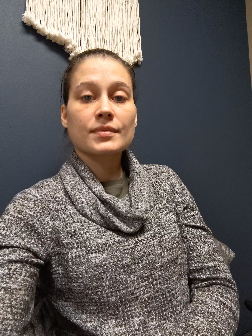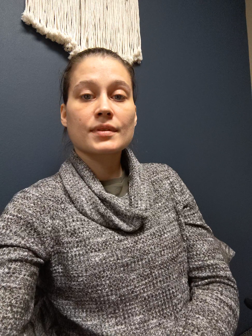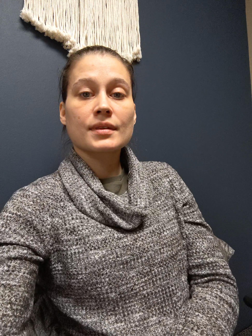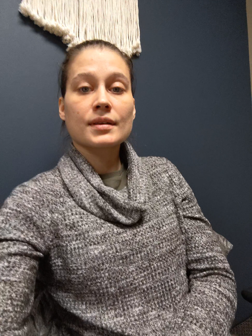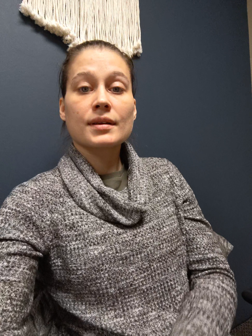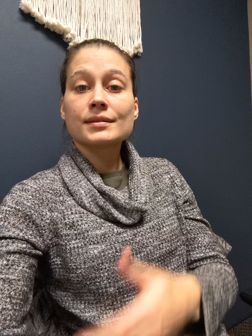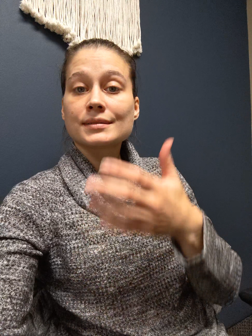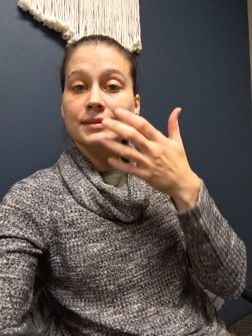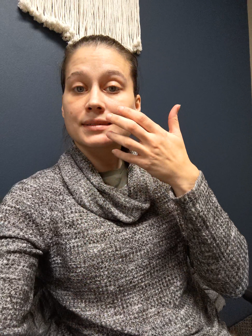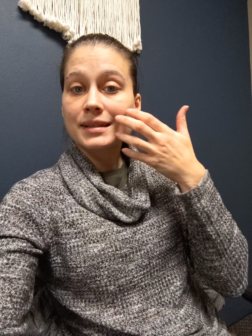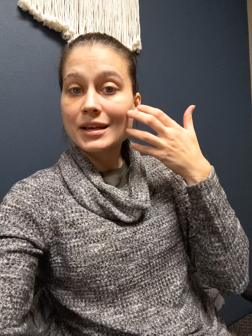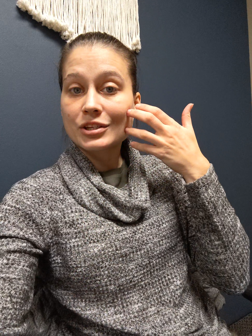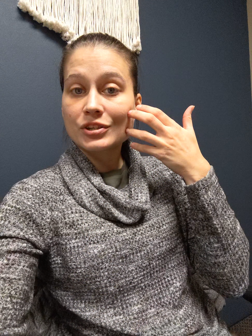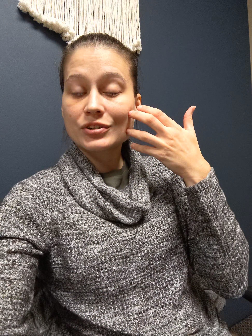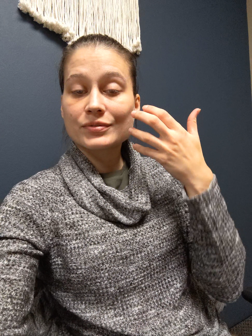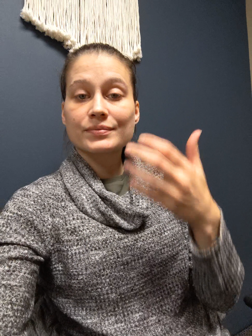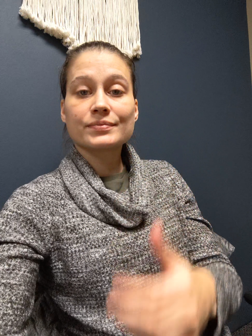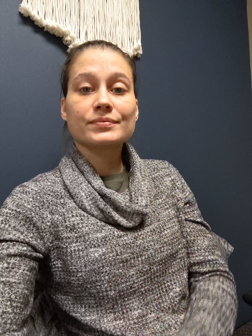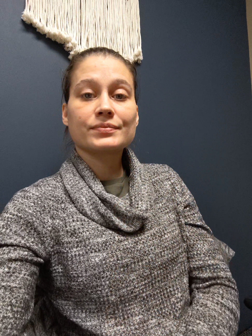tiger